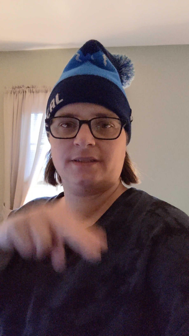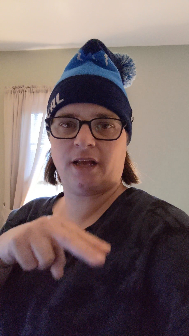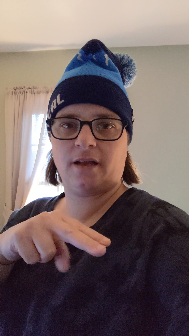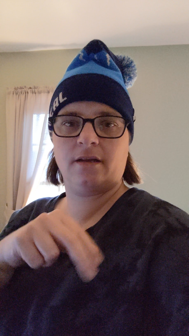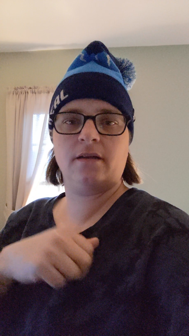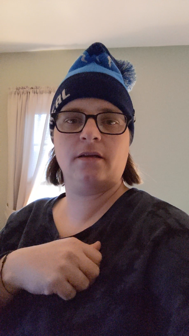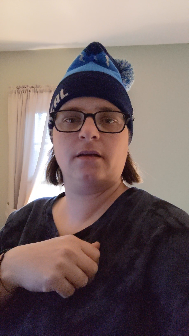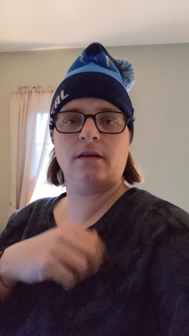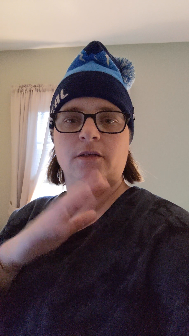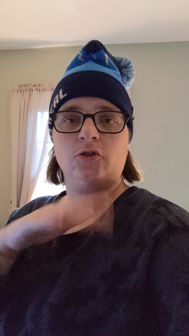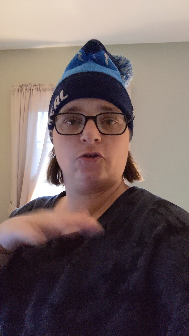children